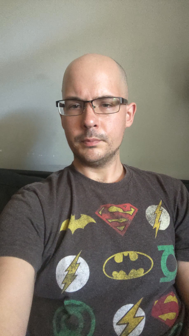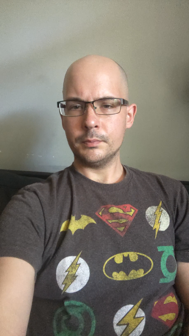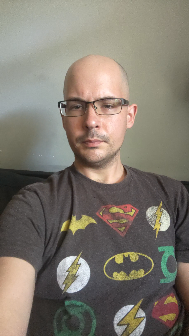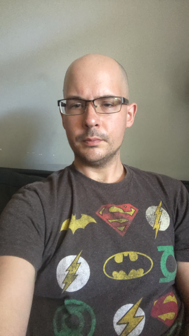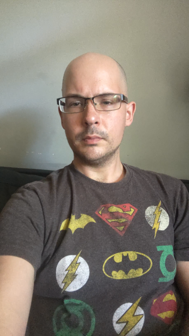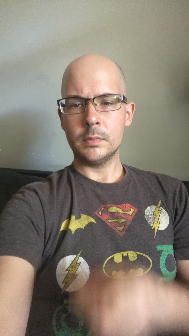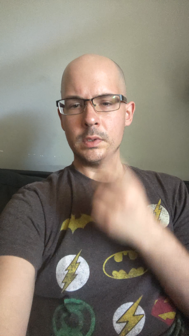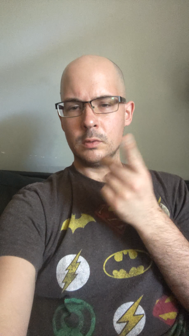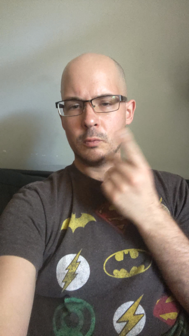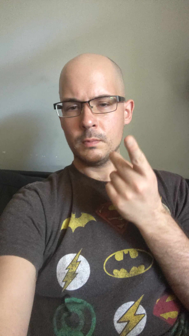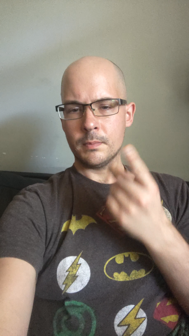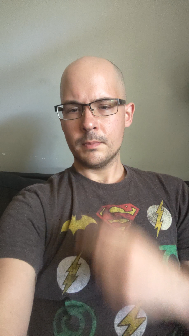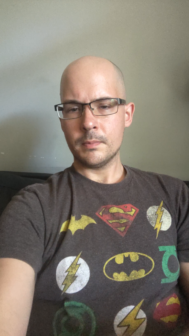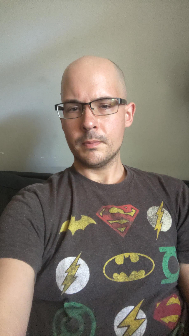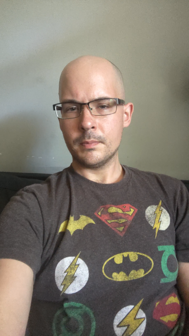dinner